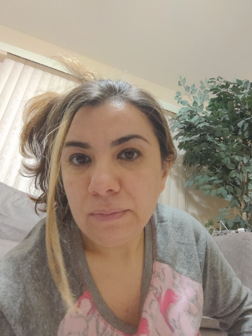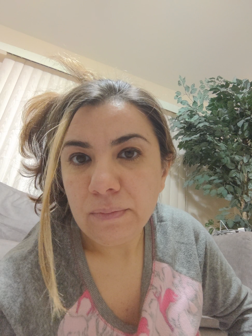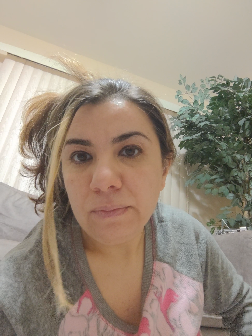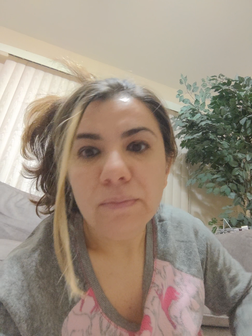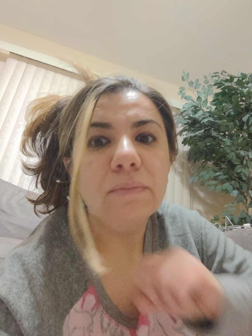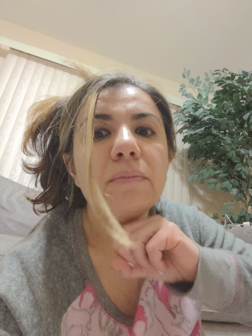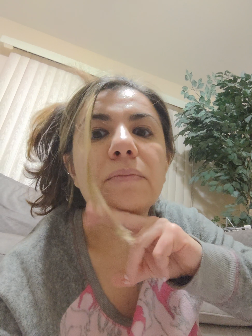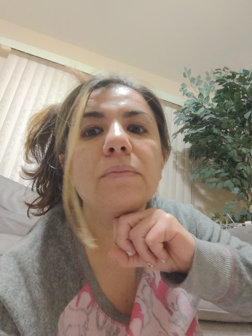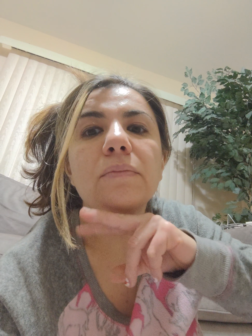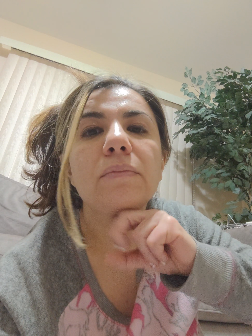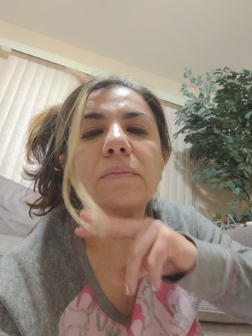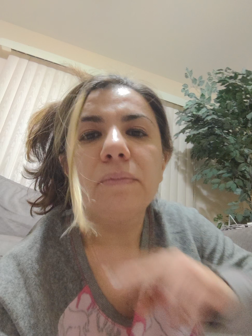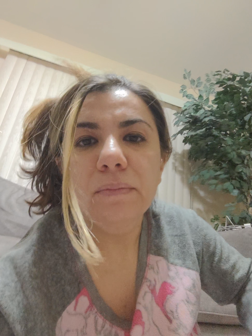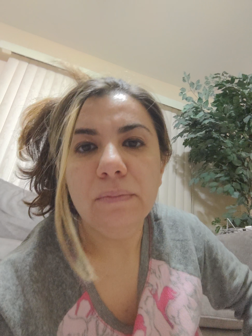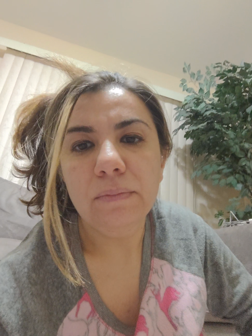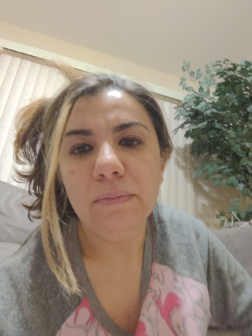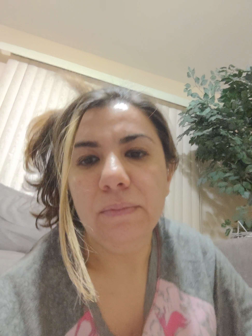frog